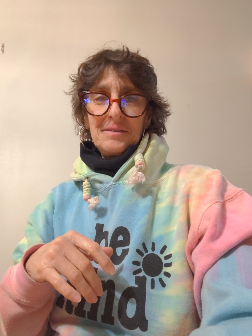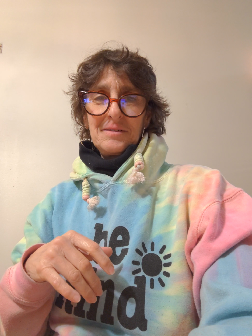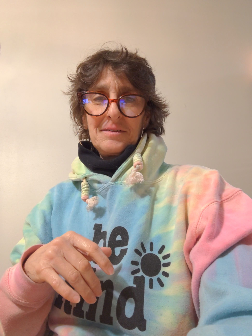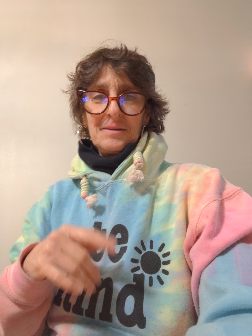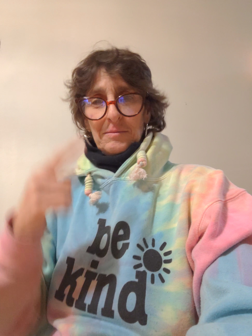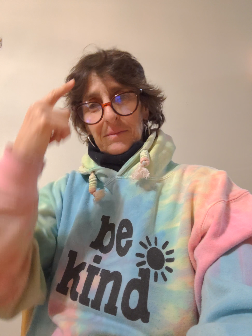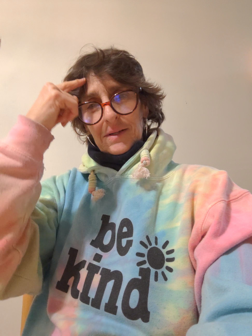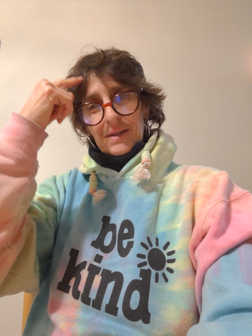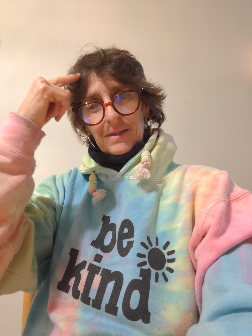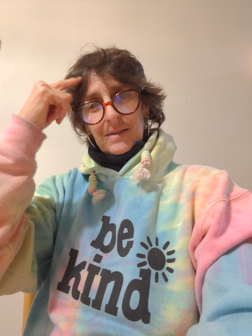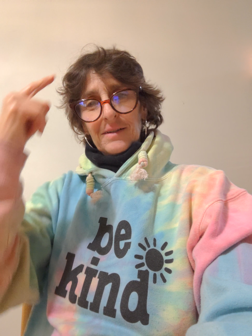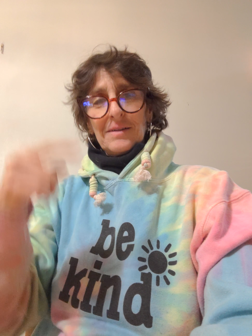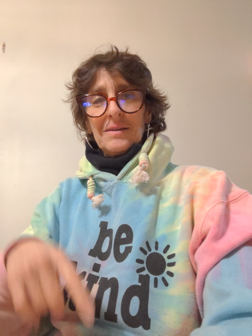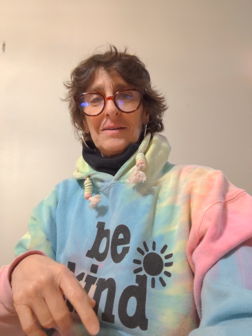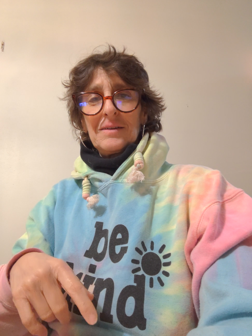penny